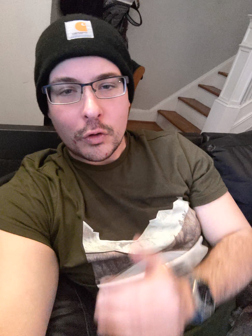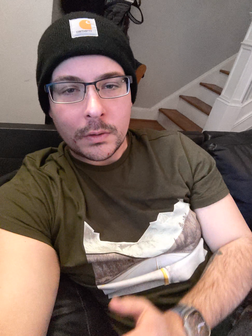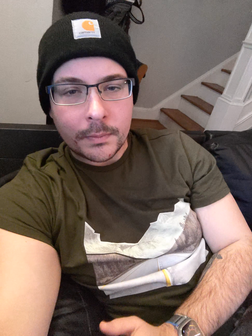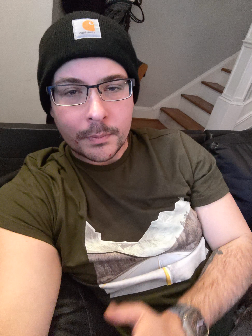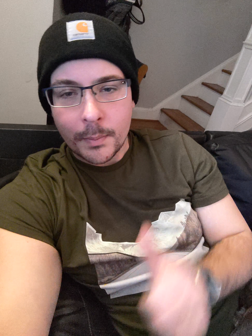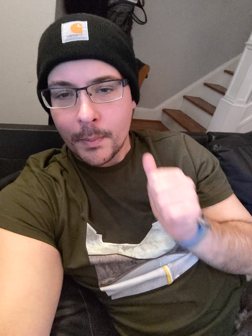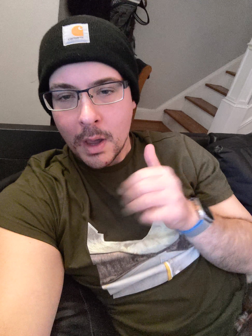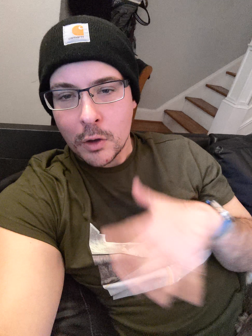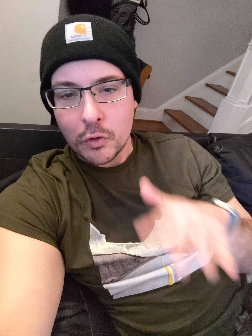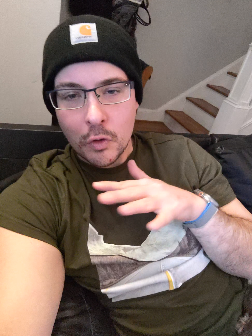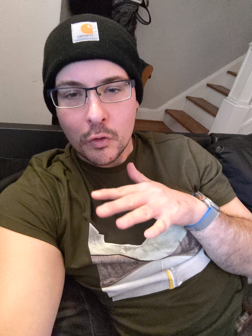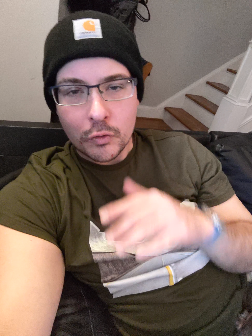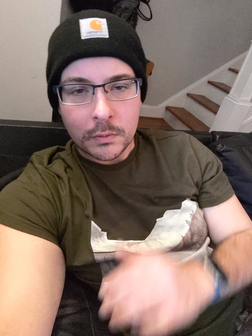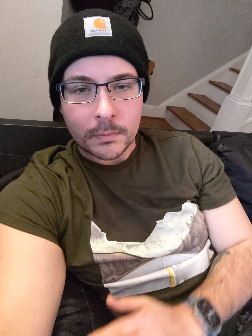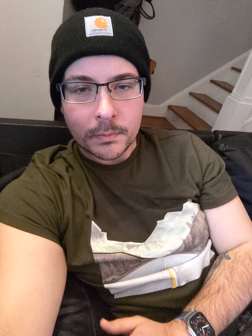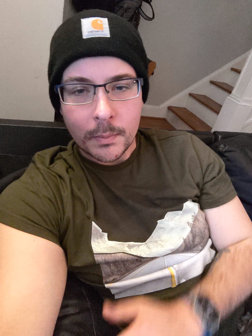backyard